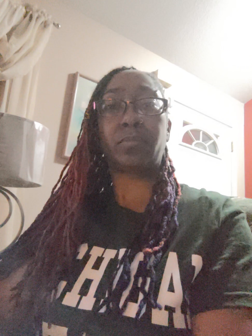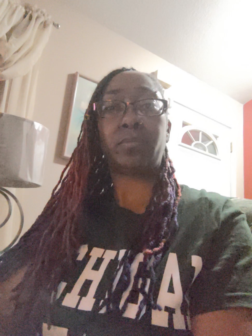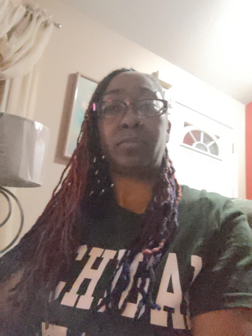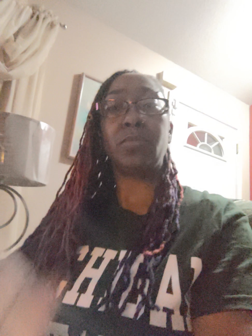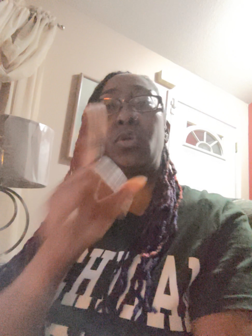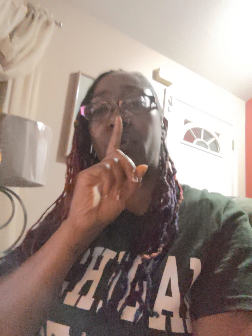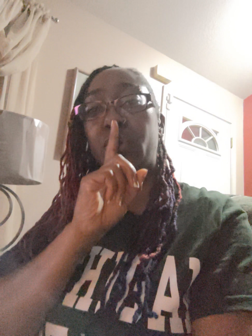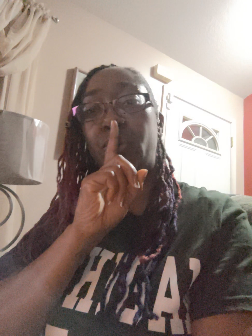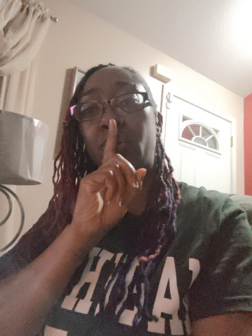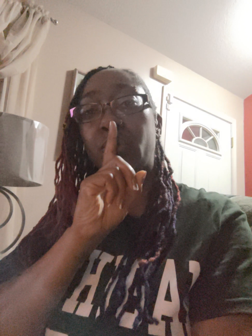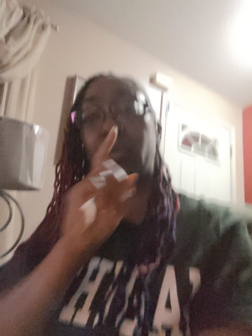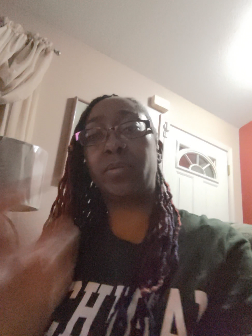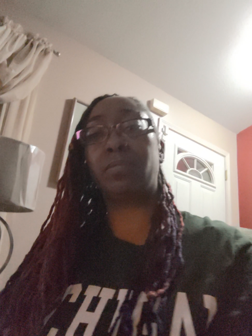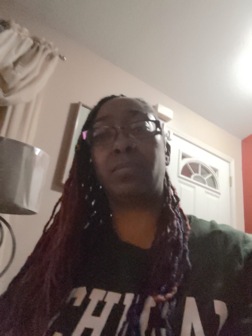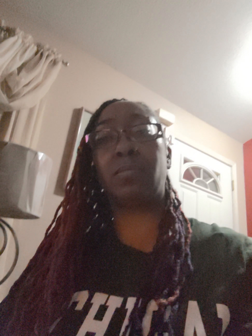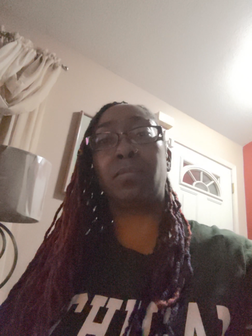shhh